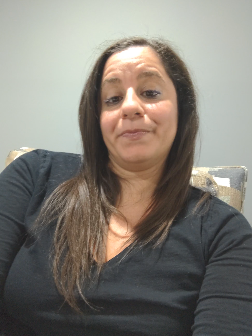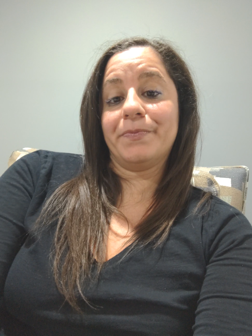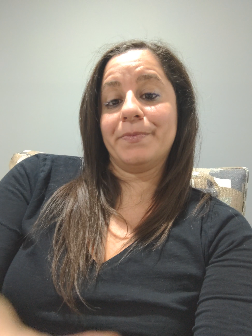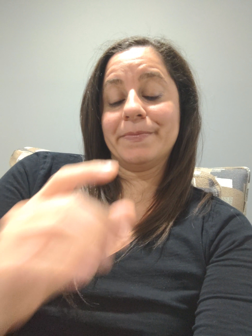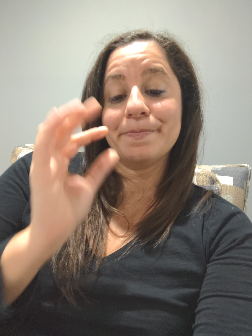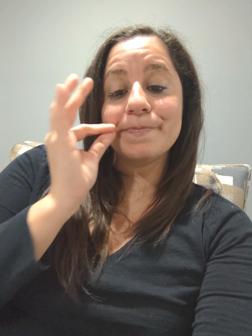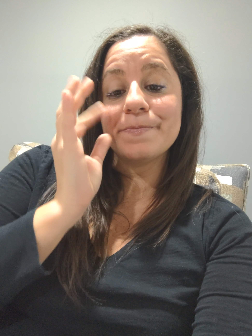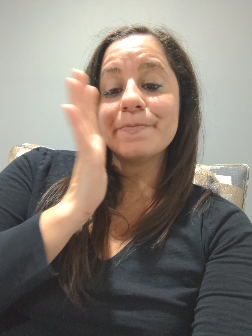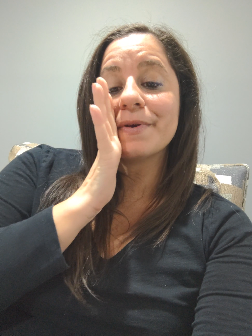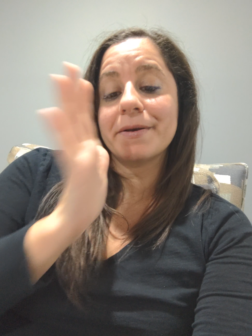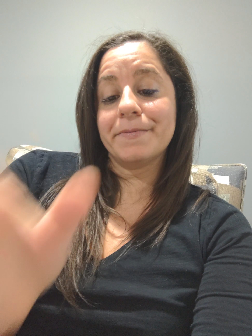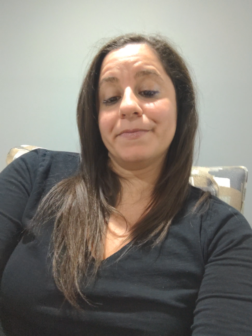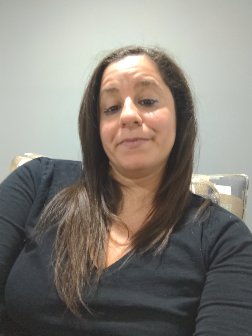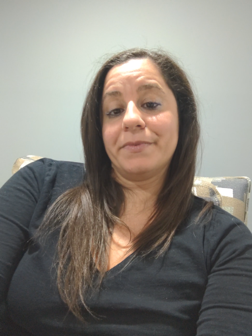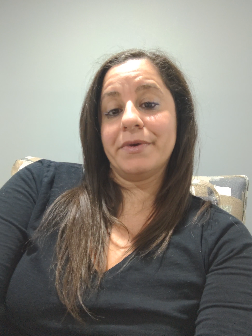bee